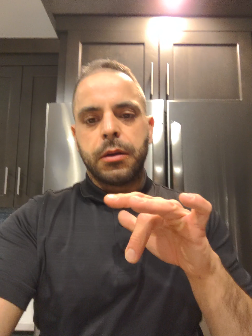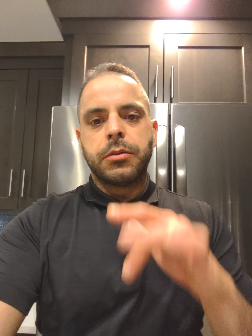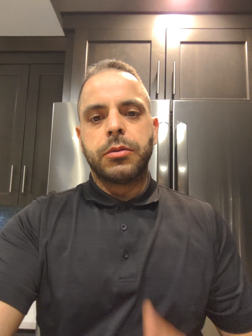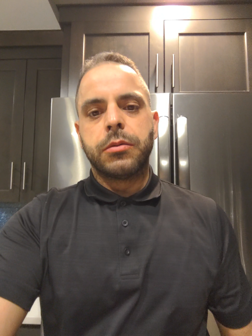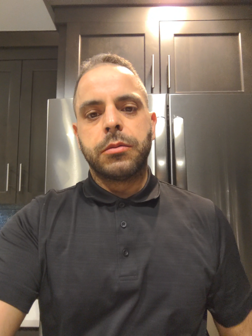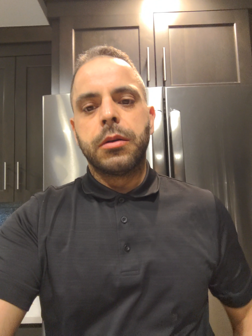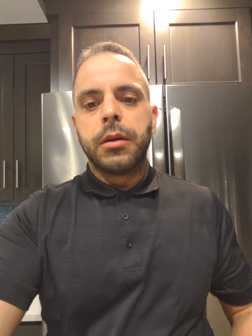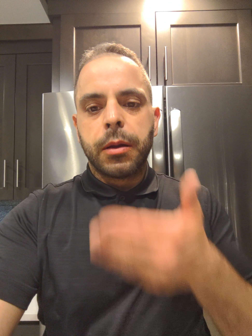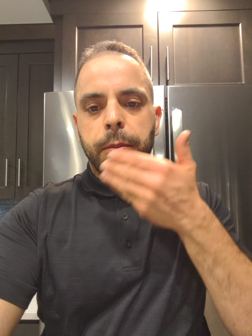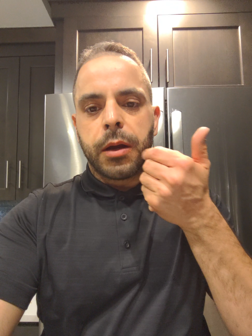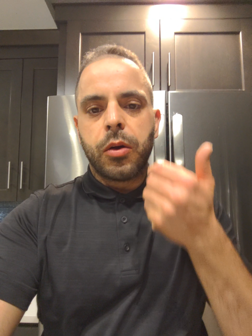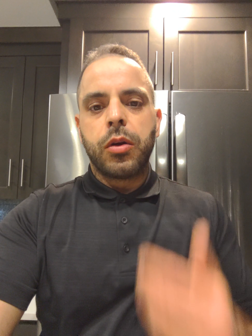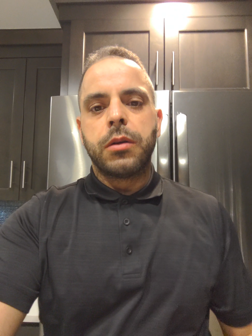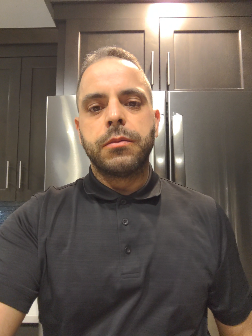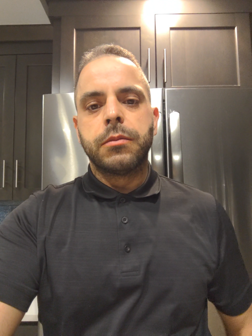better